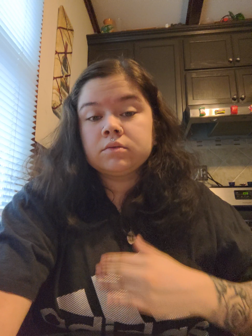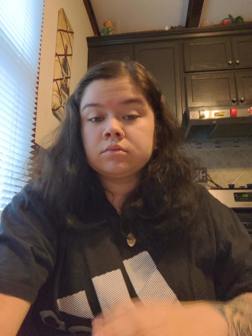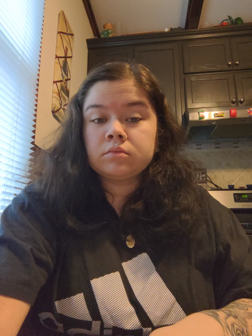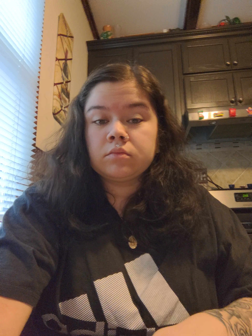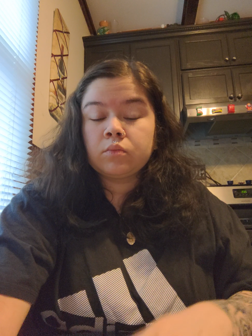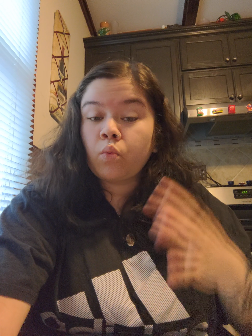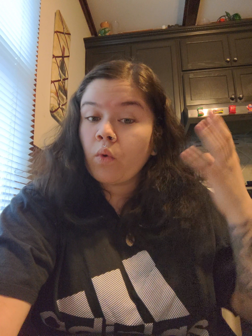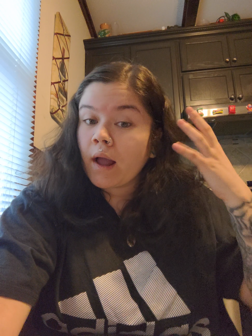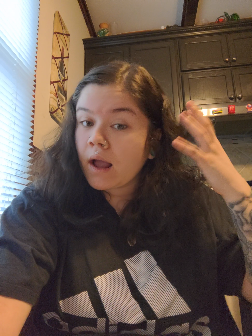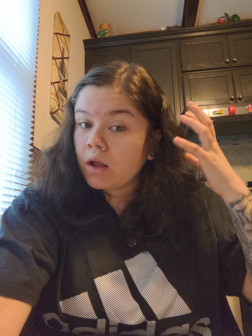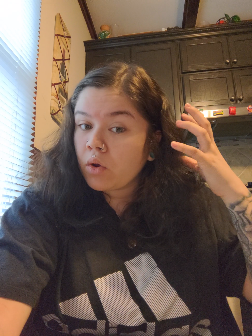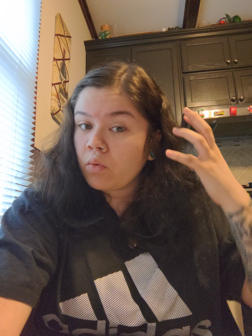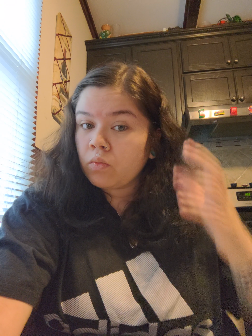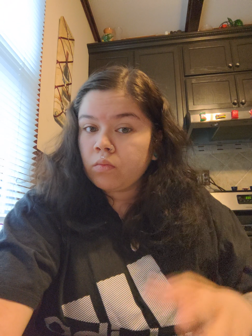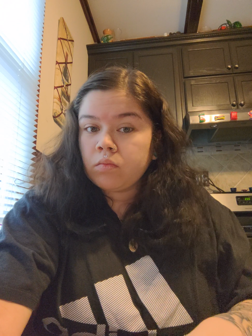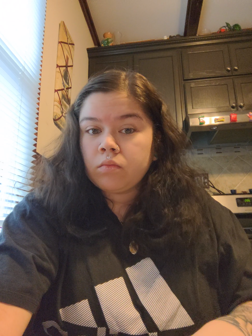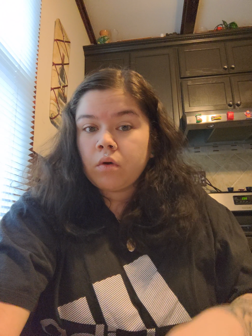radio